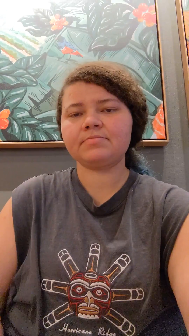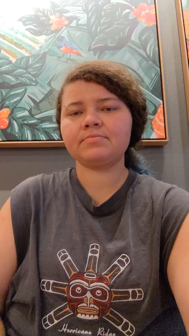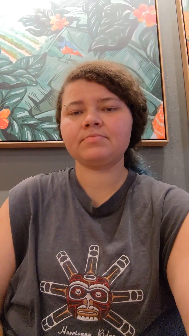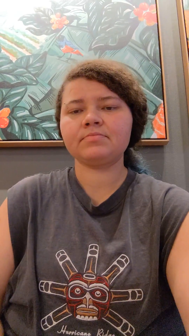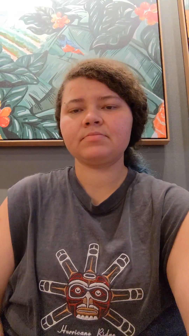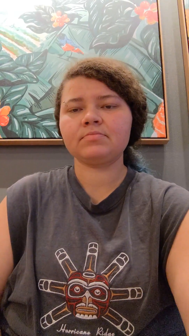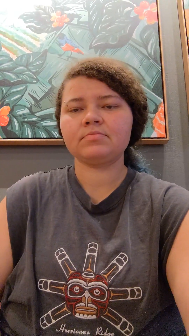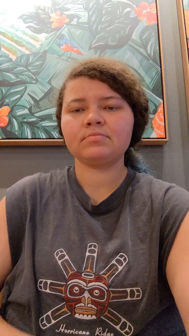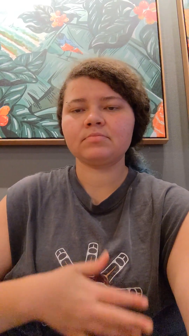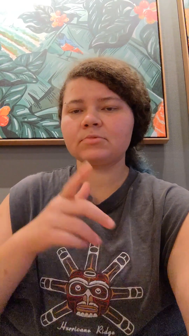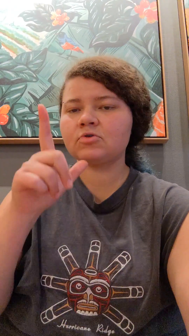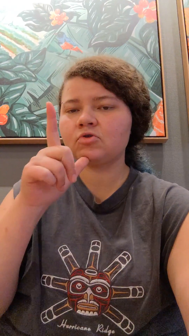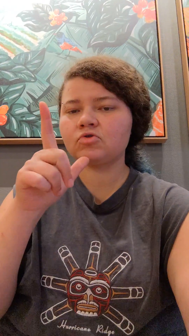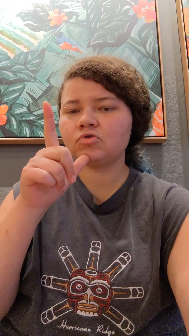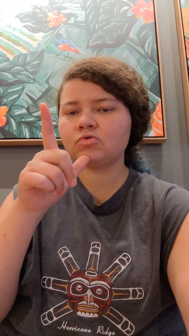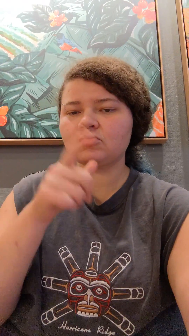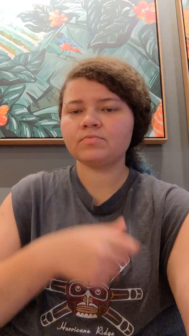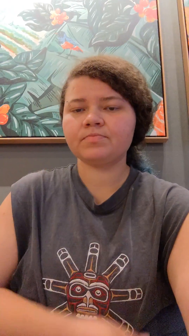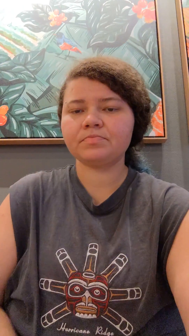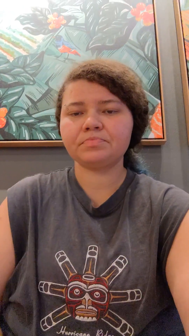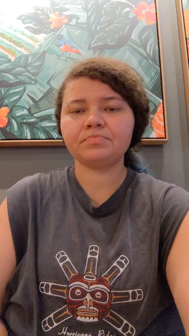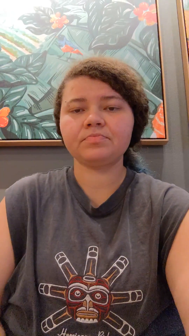lunch